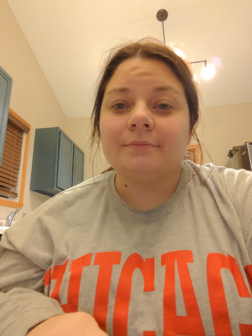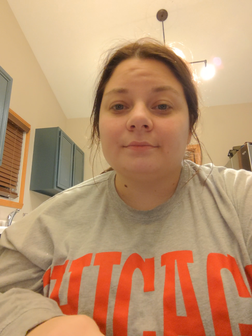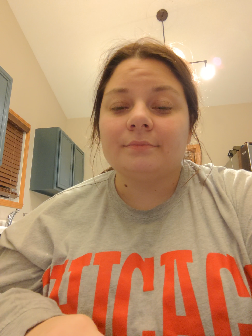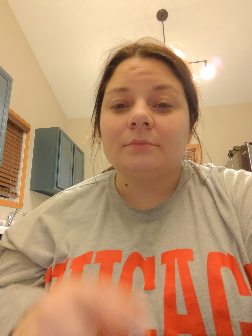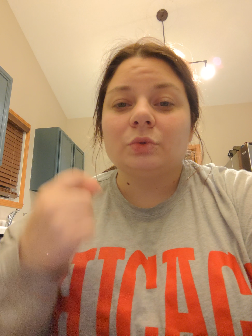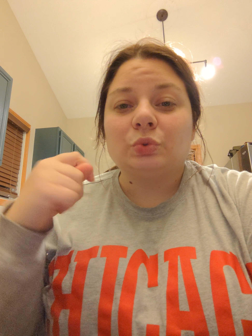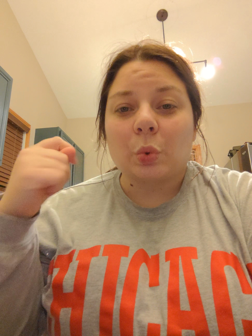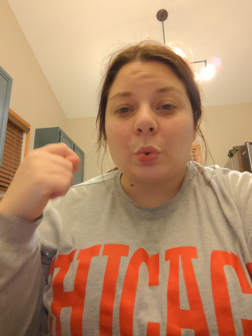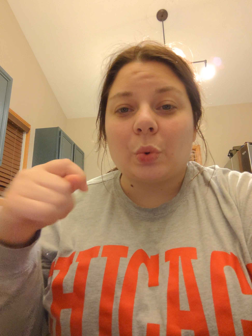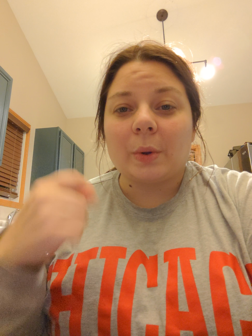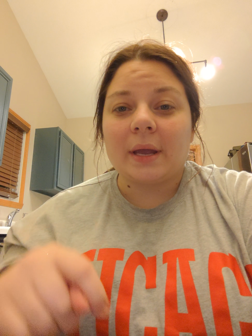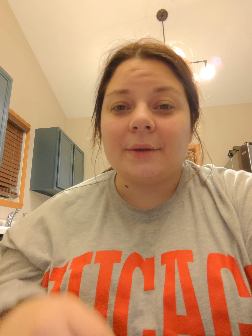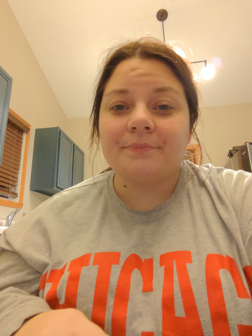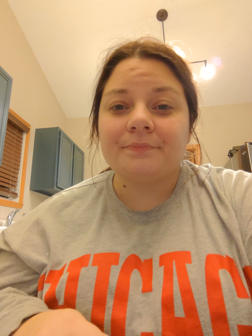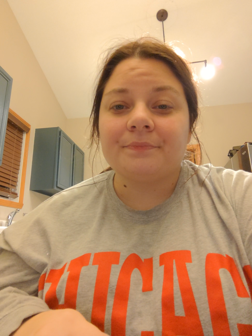toy